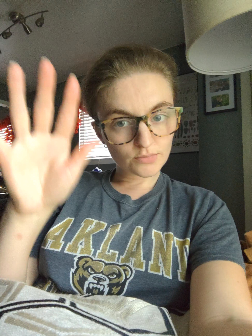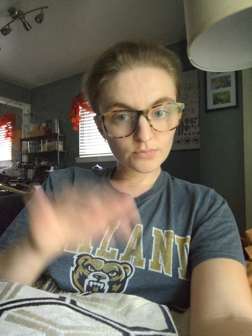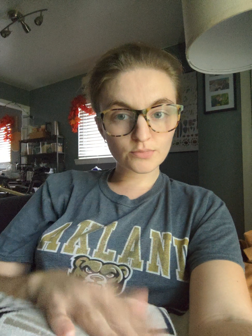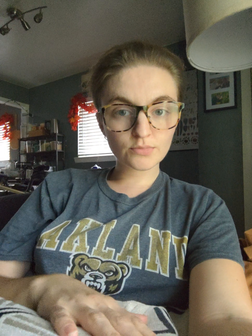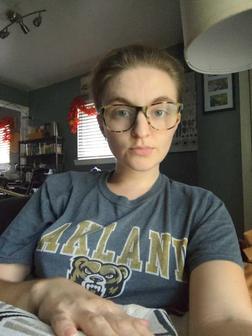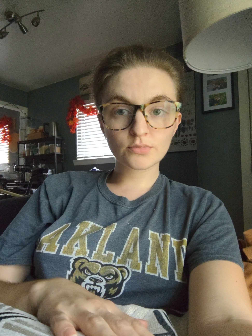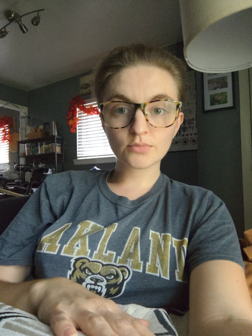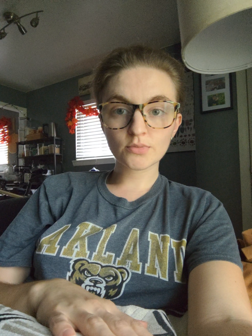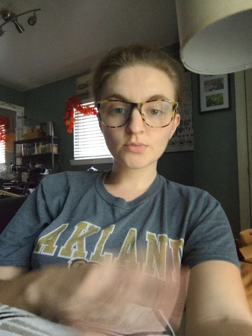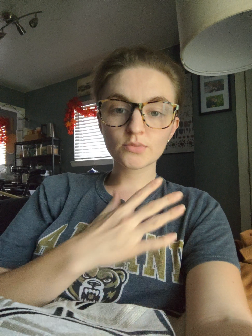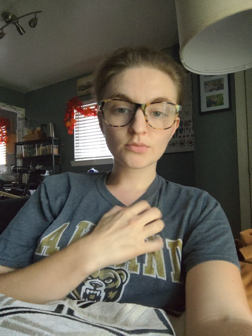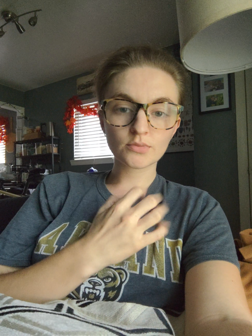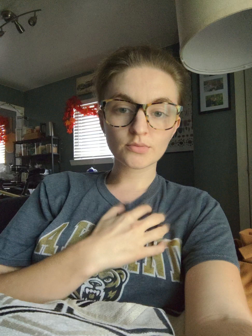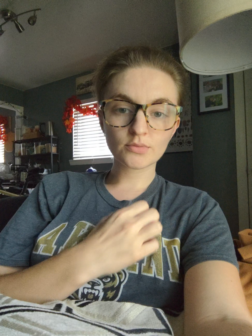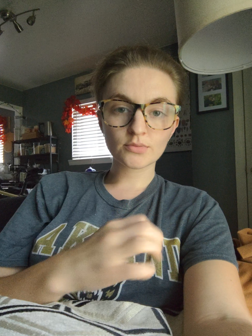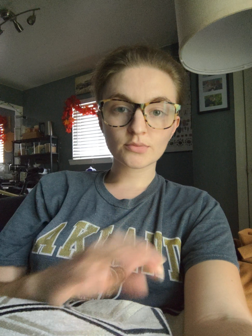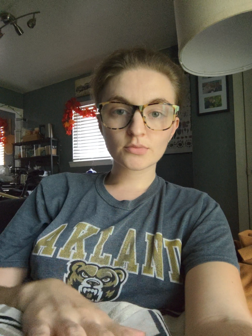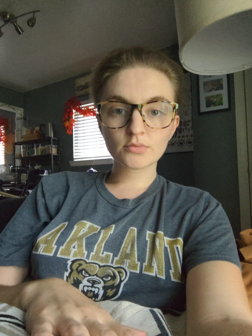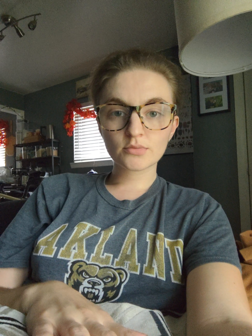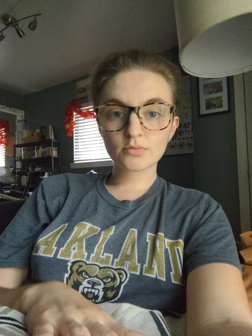bear